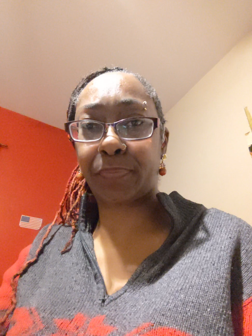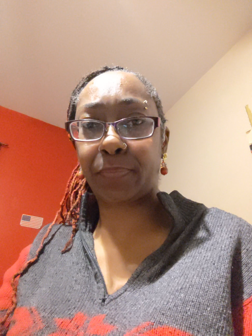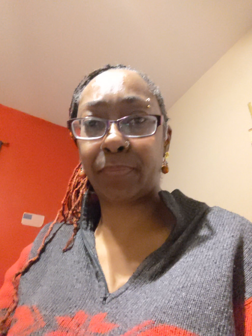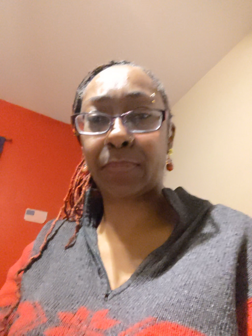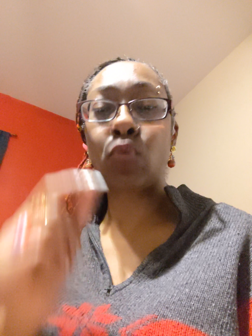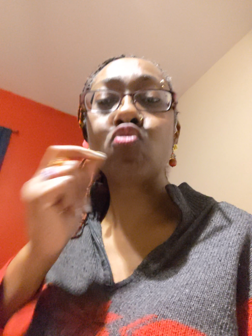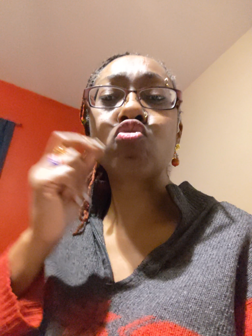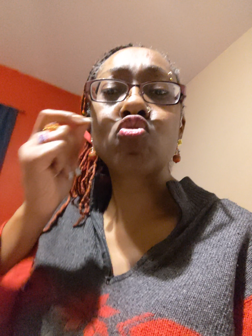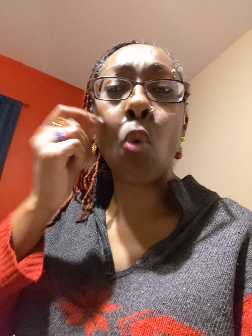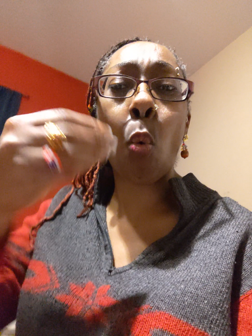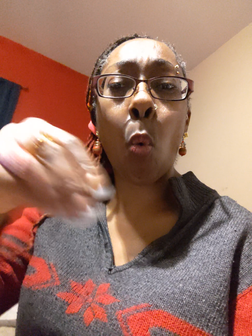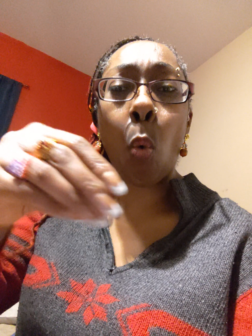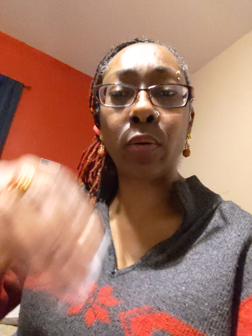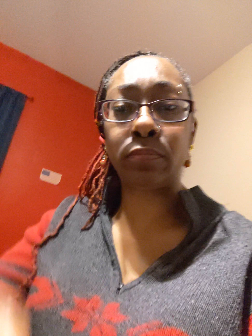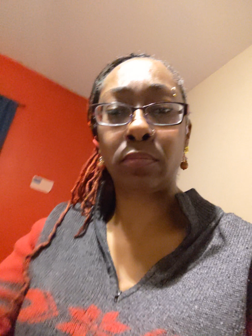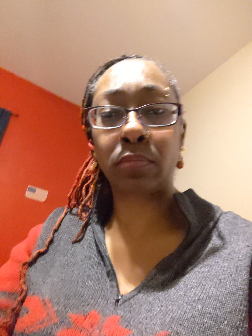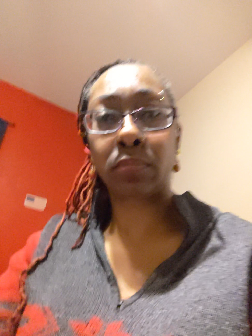store